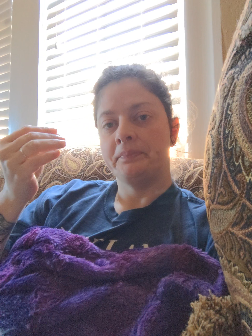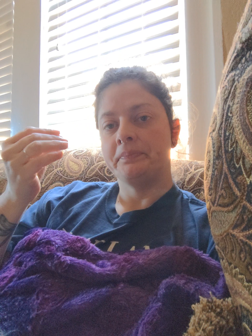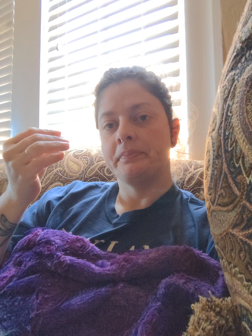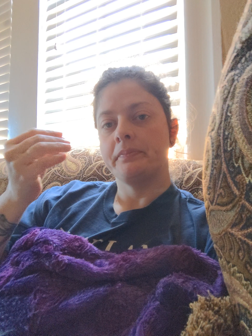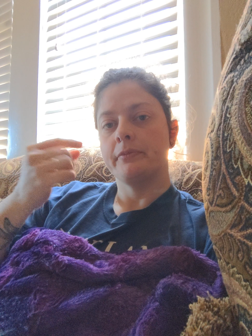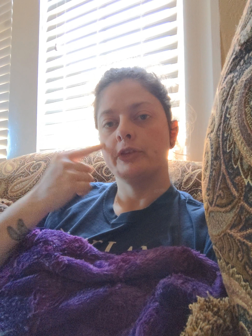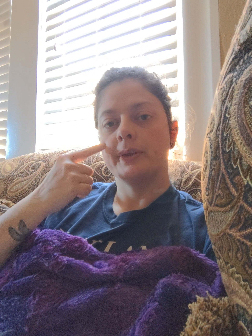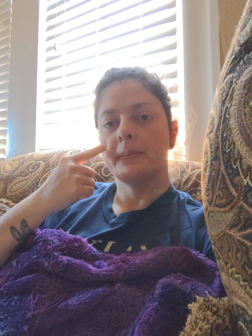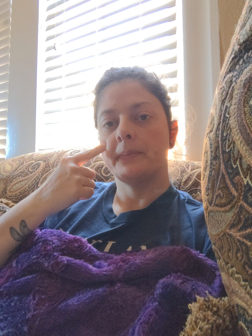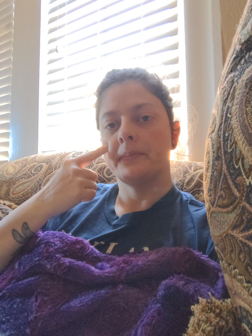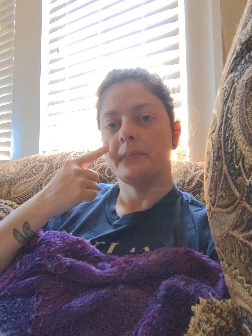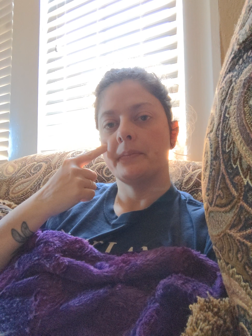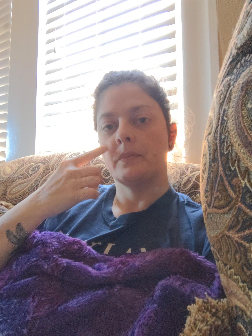cheek